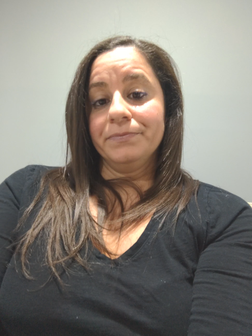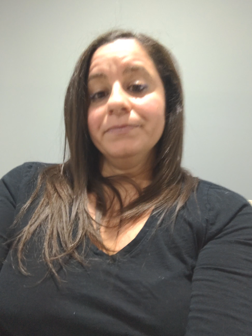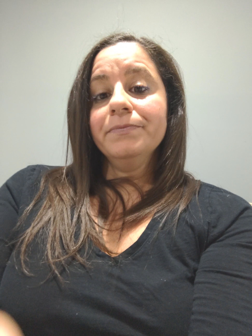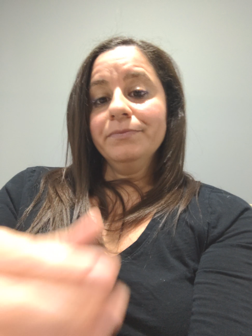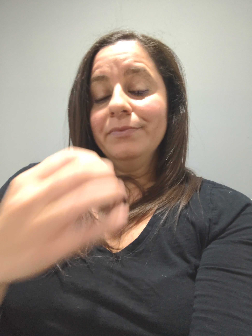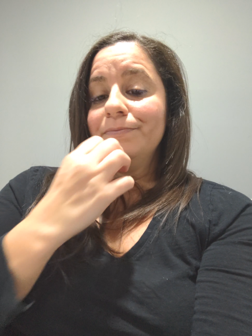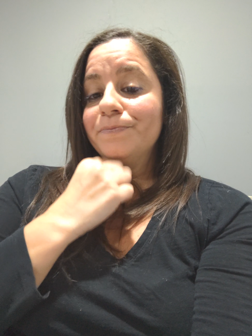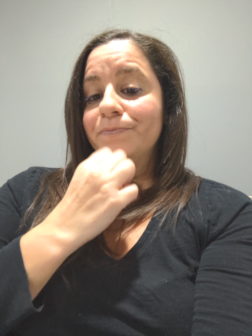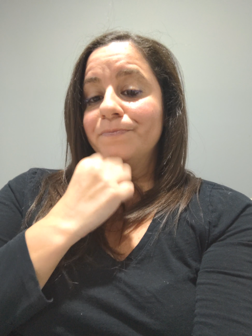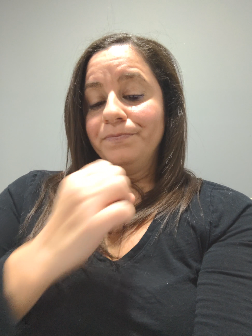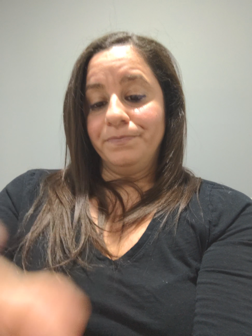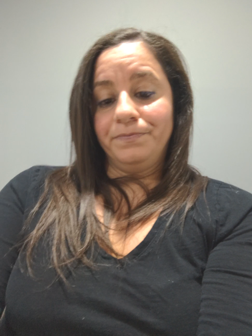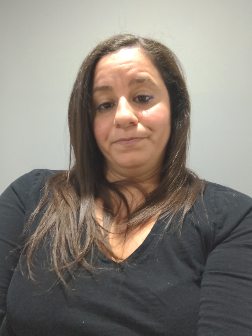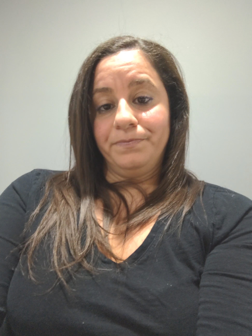underwear